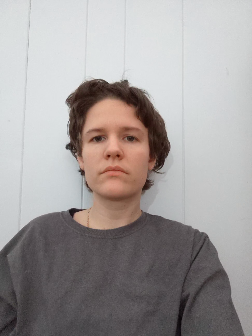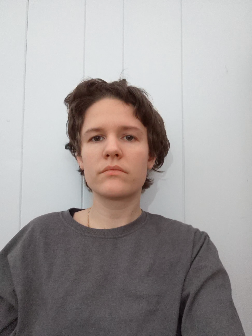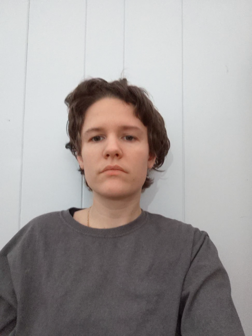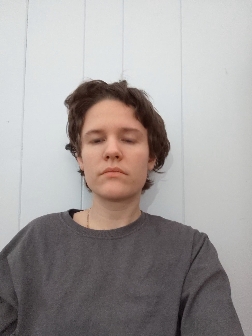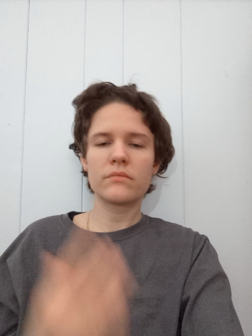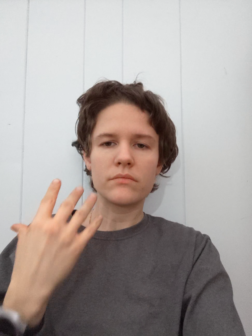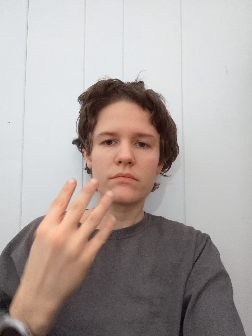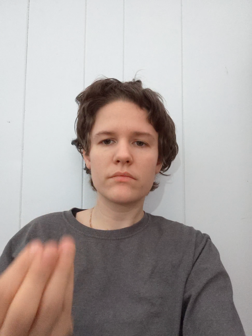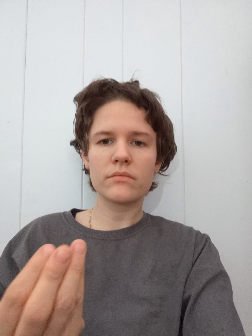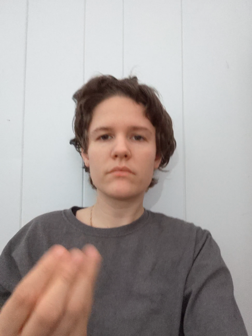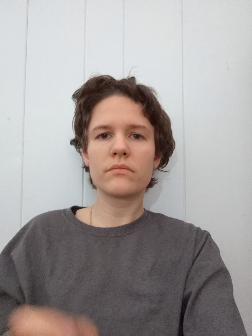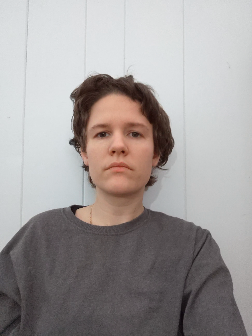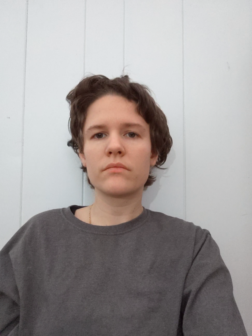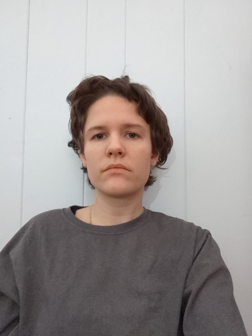go